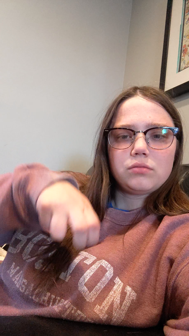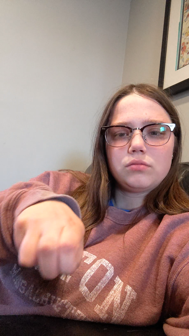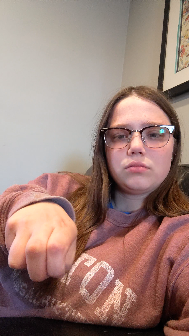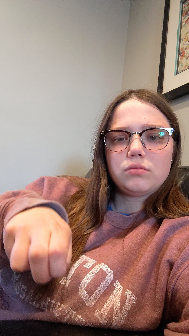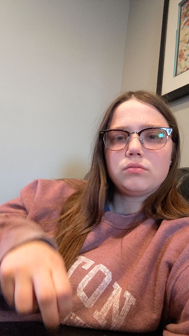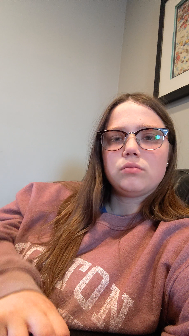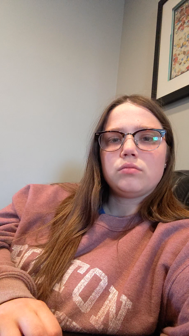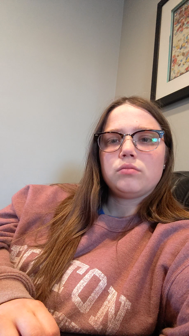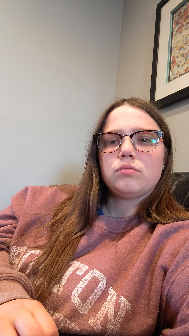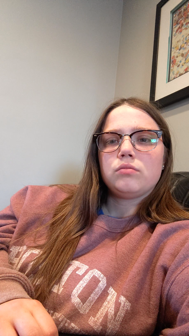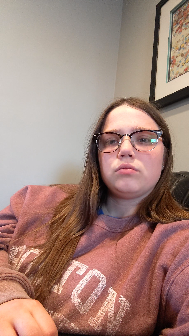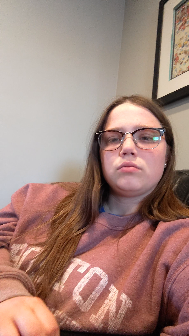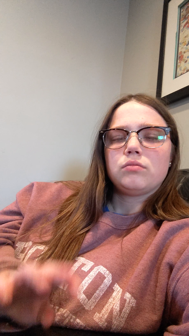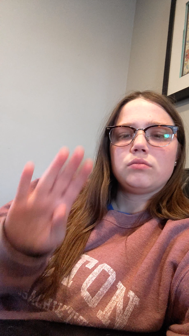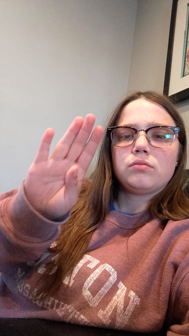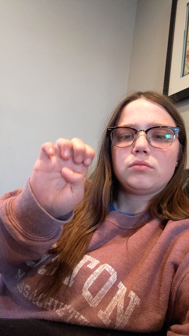be